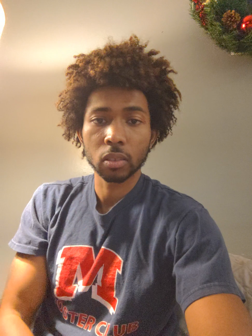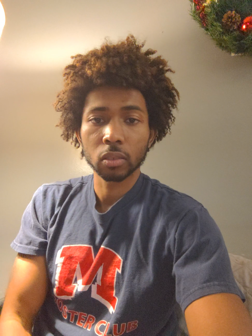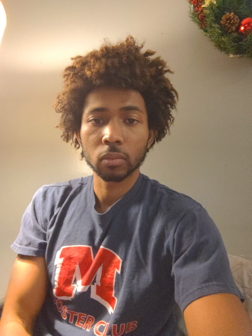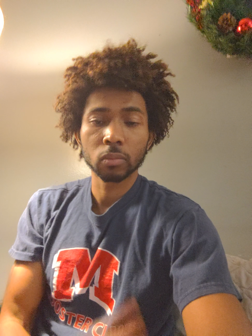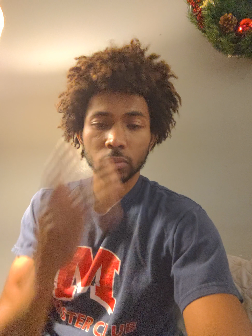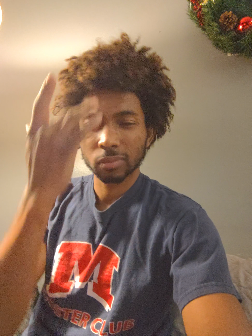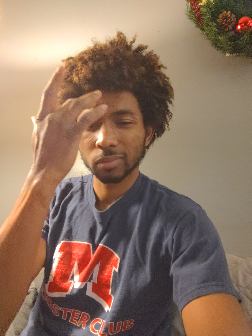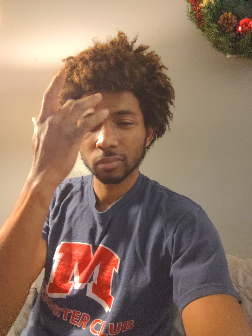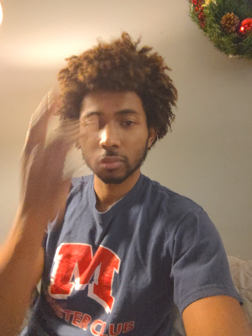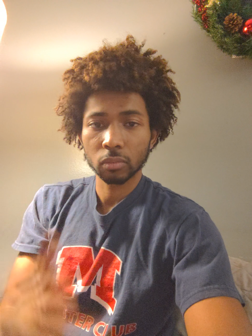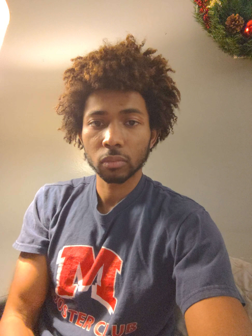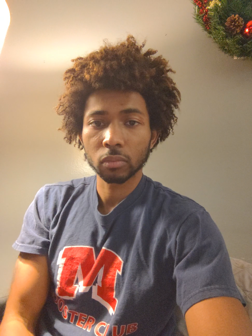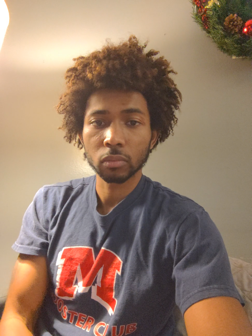sick